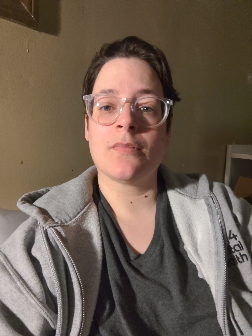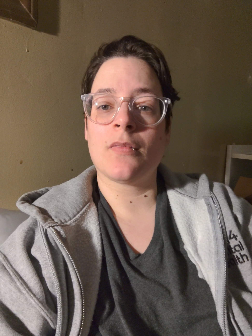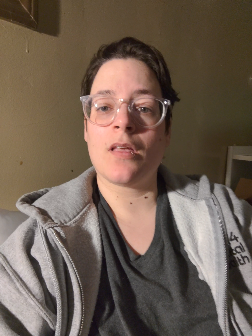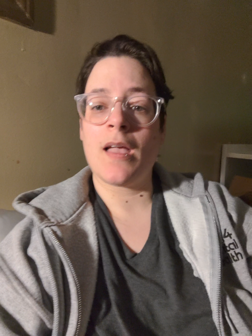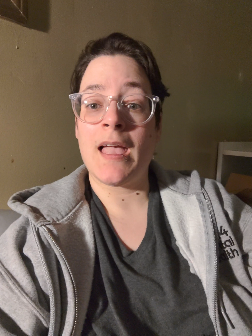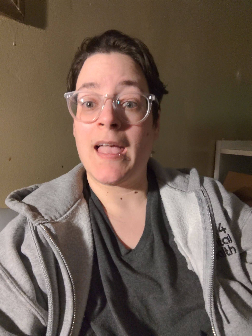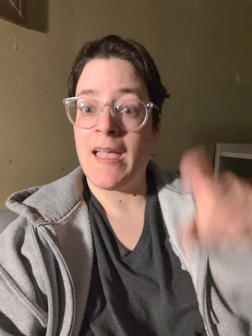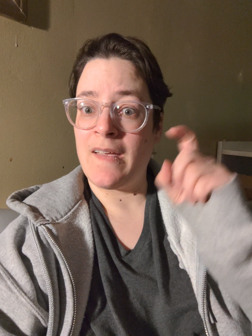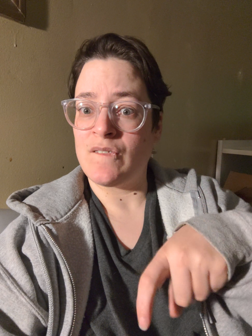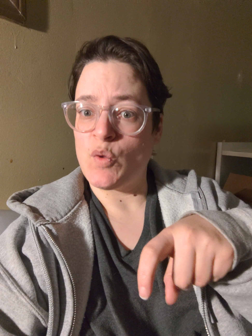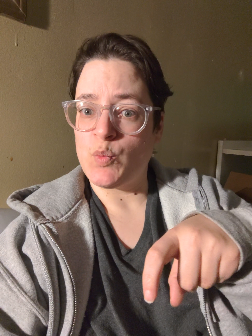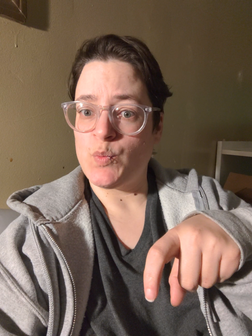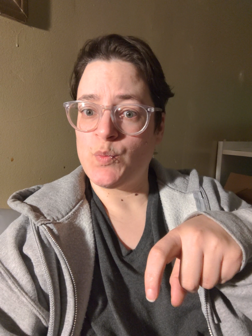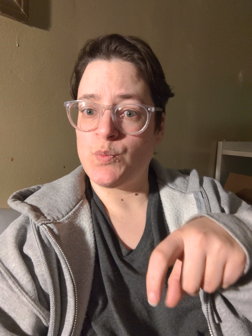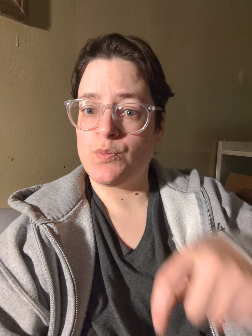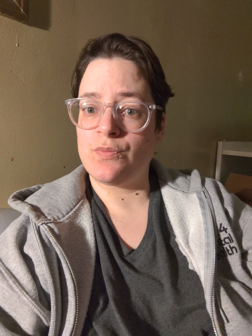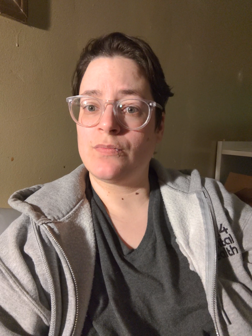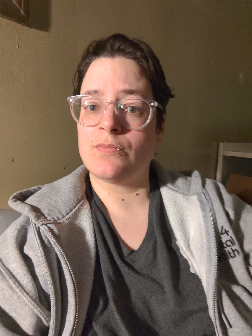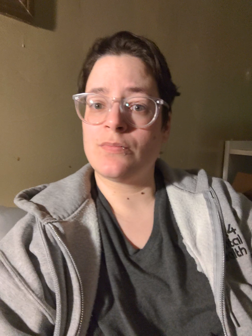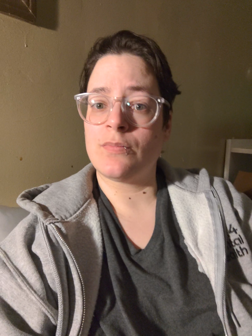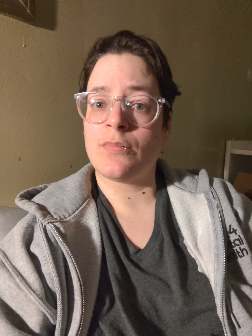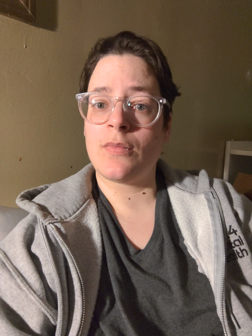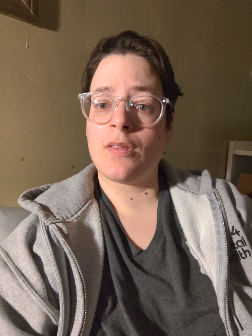have to